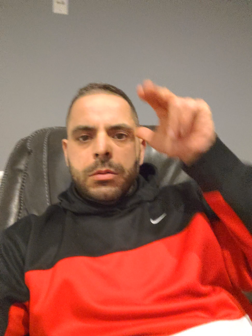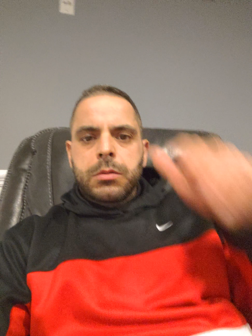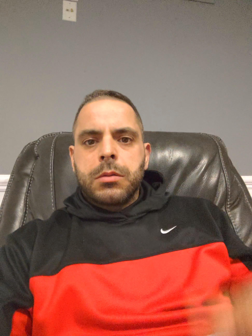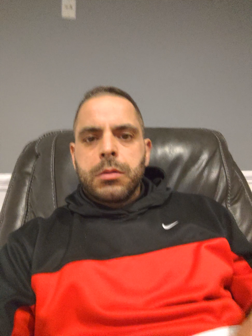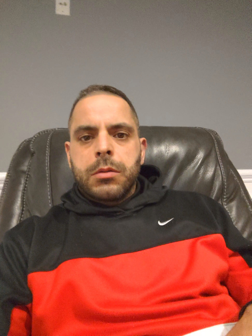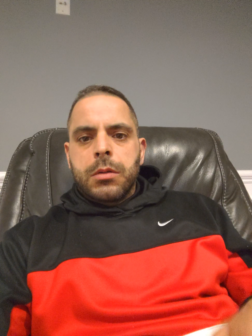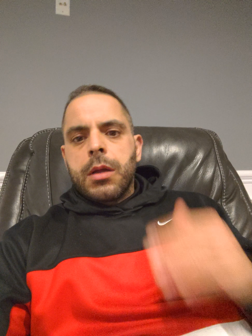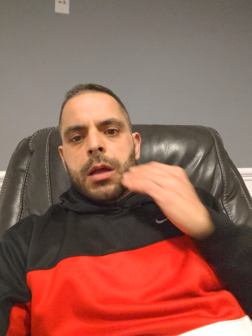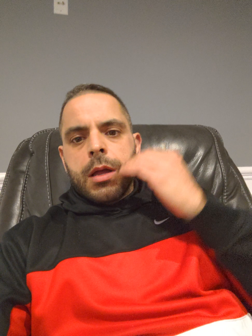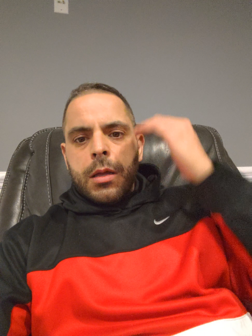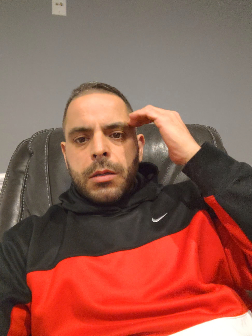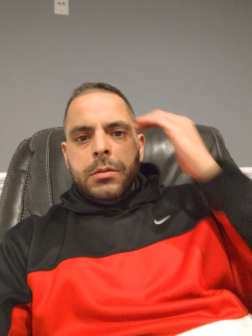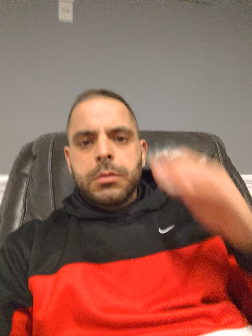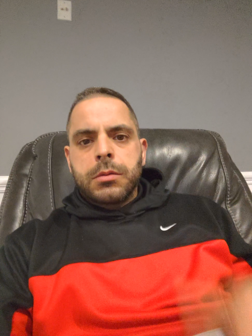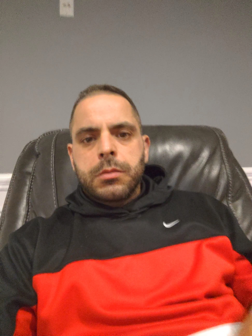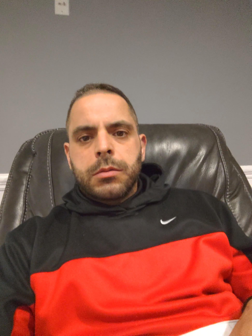head